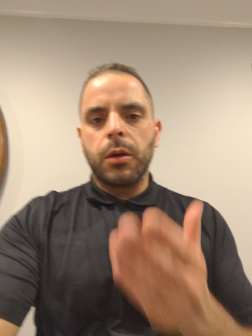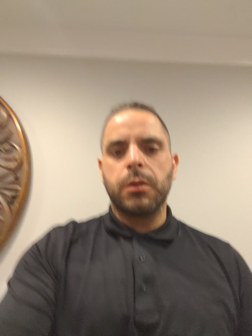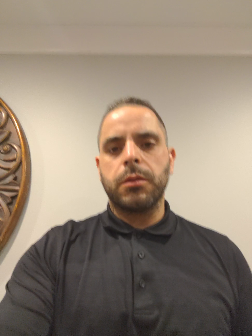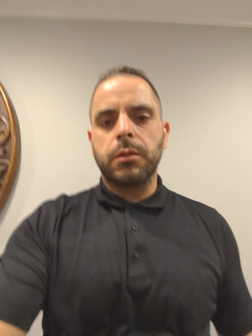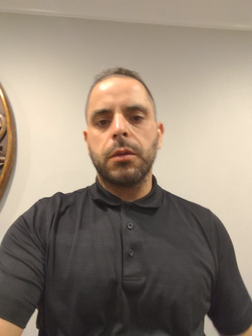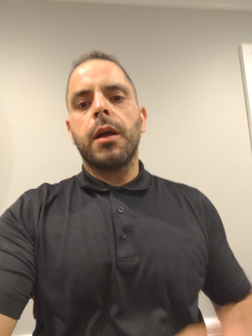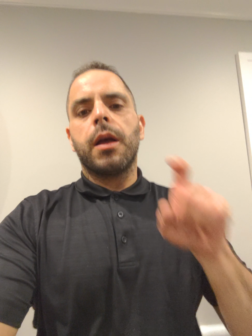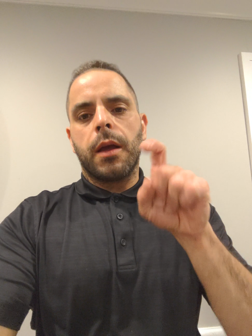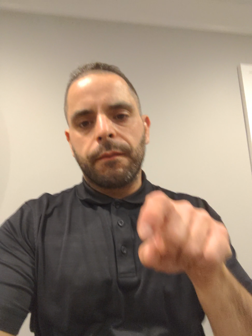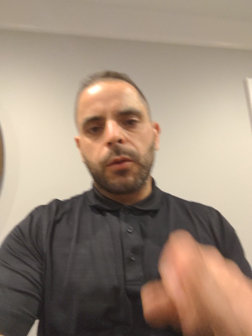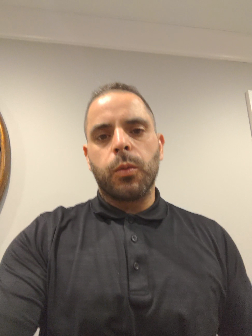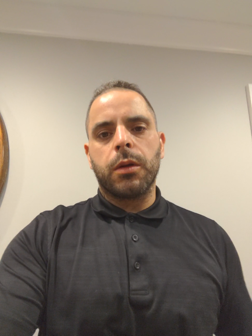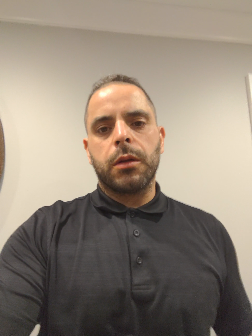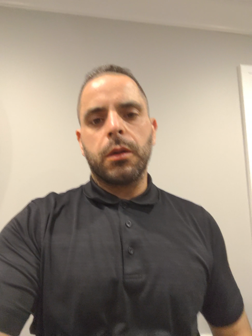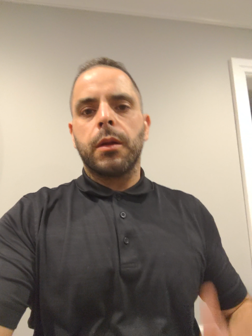have to